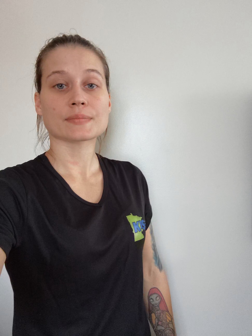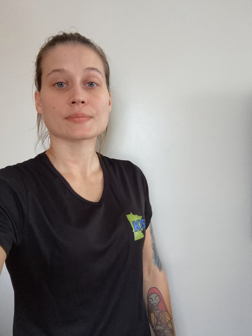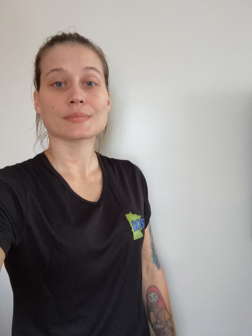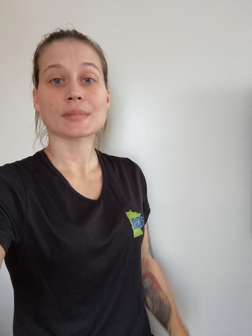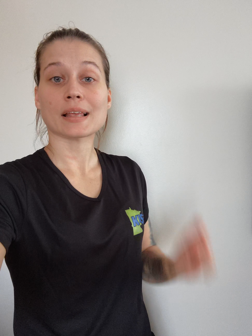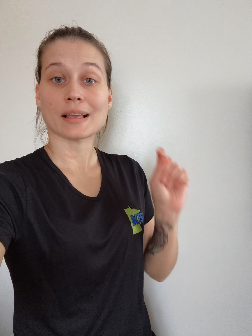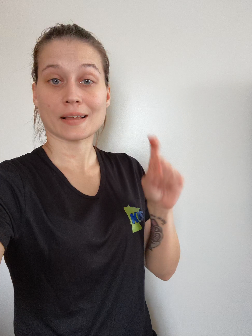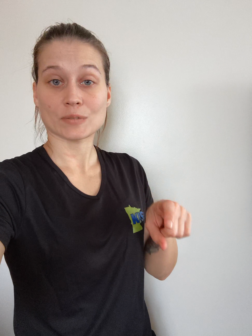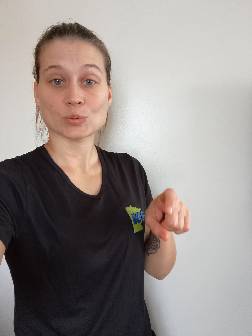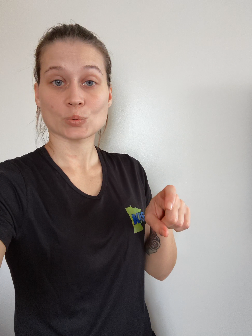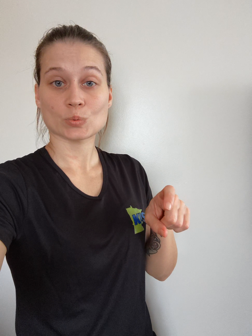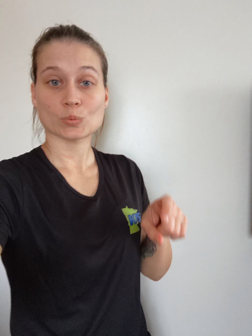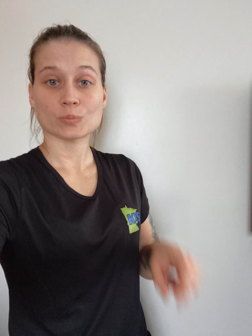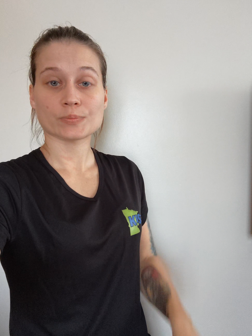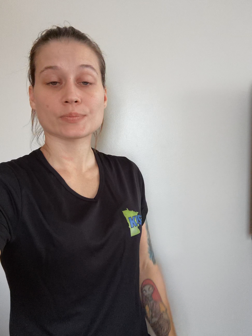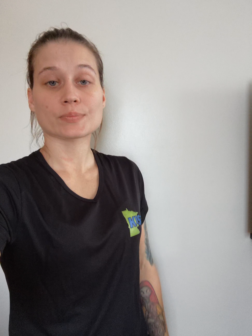have to